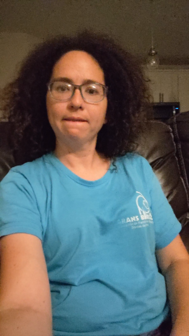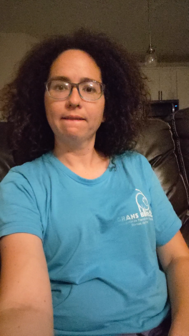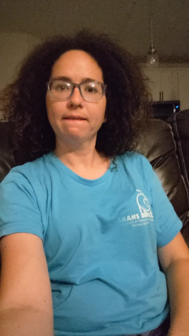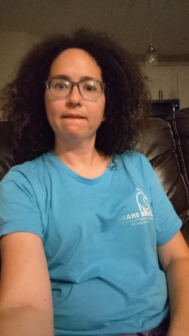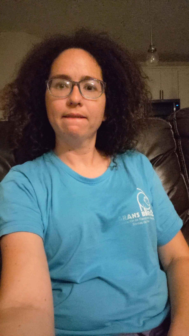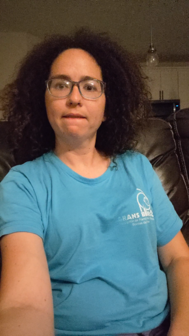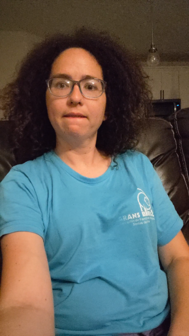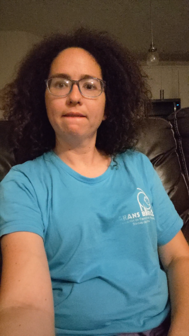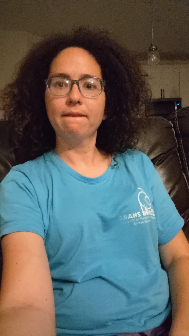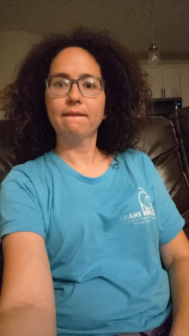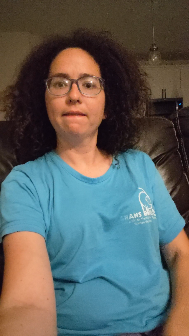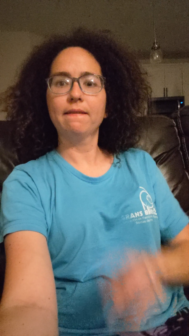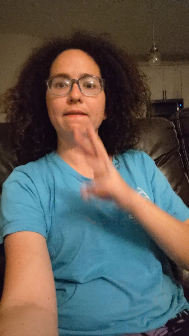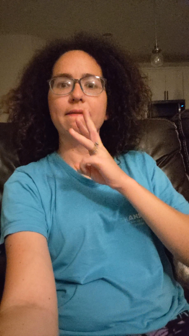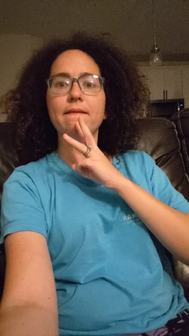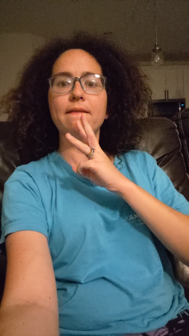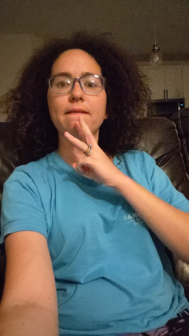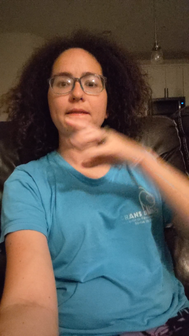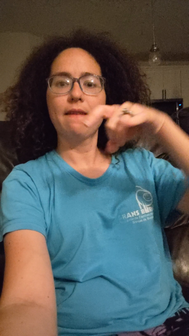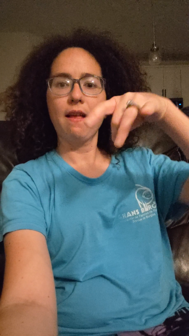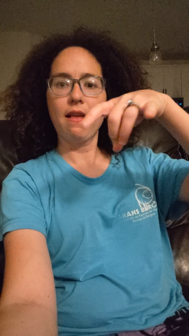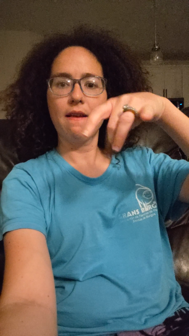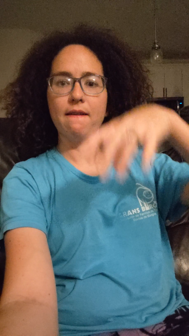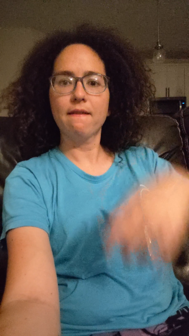melon